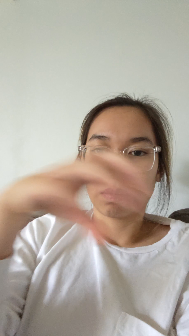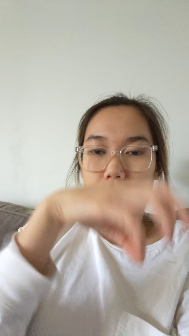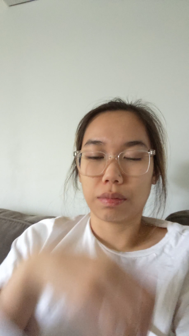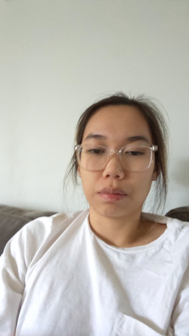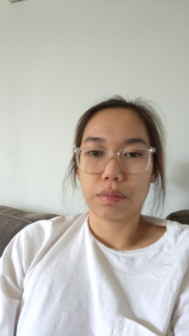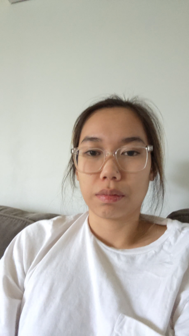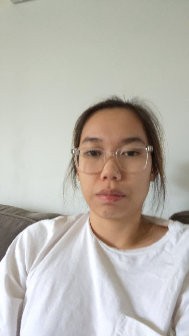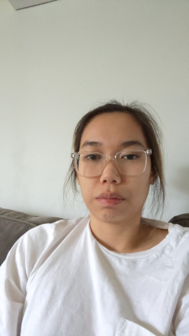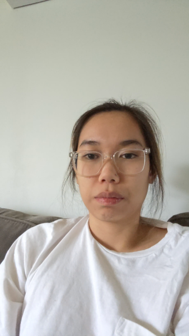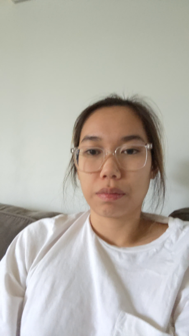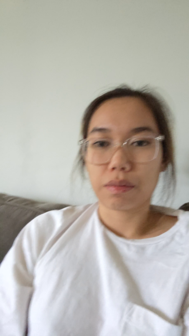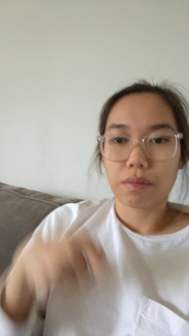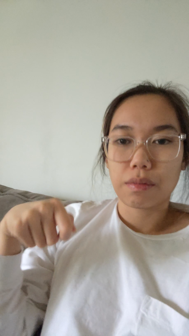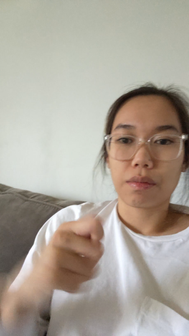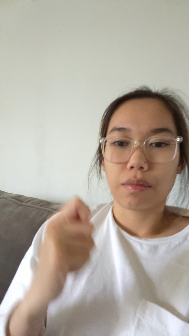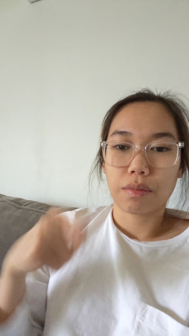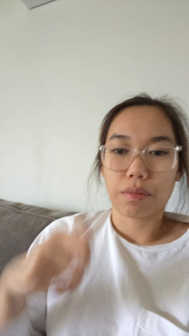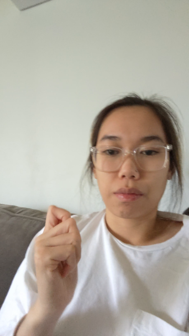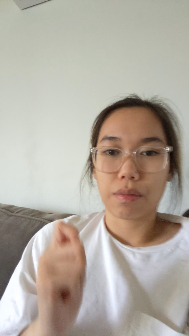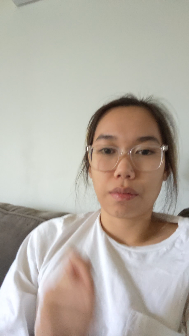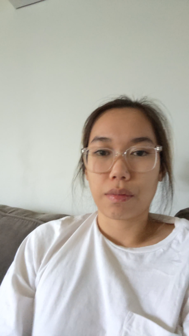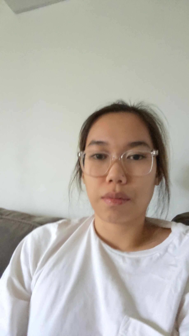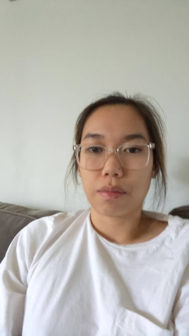shovel